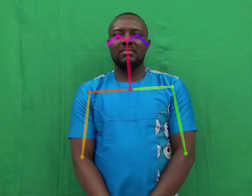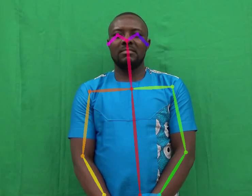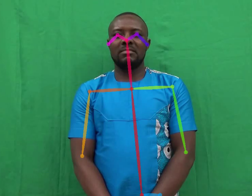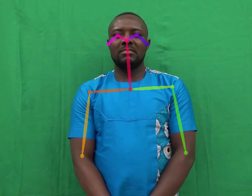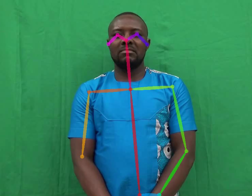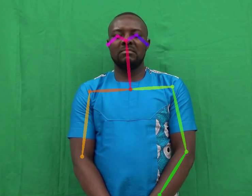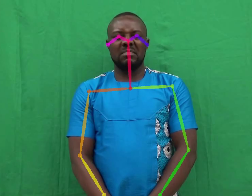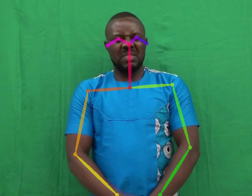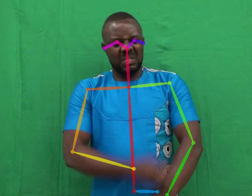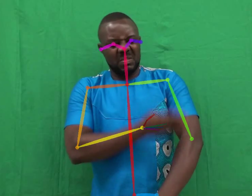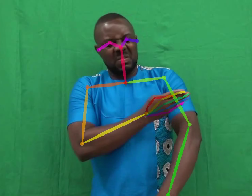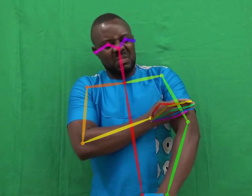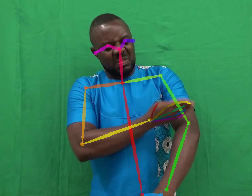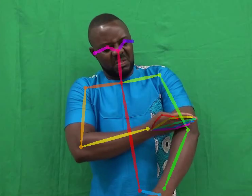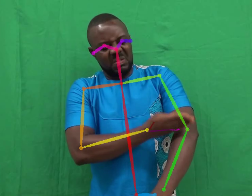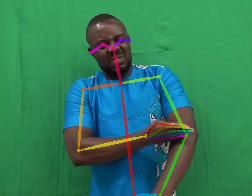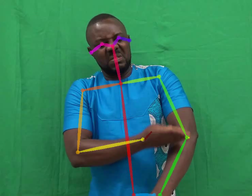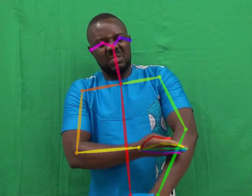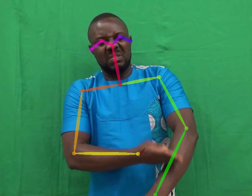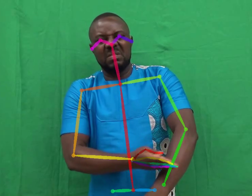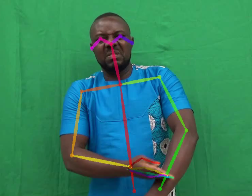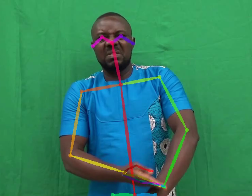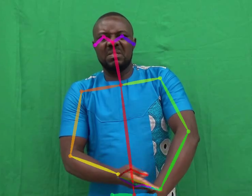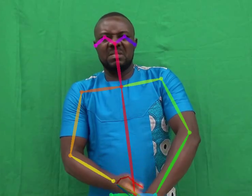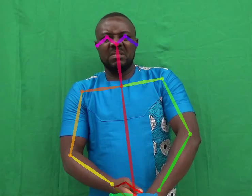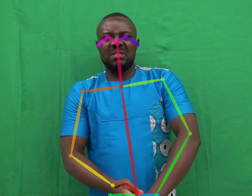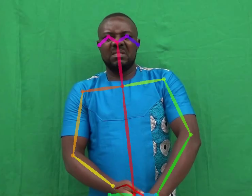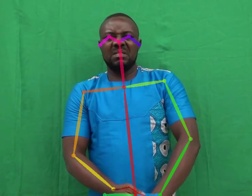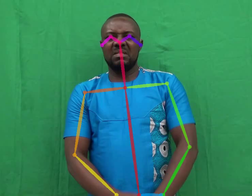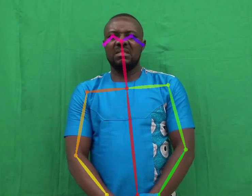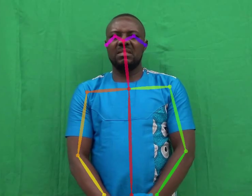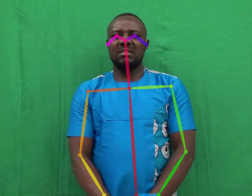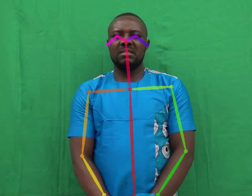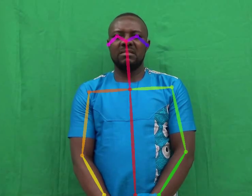decline or deteriorate